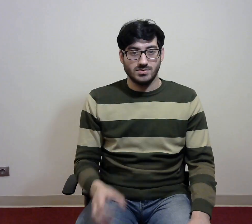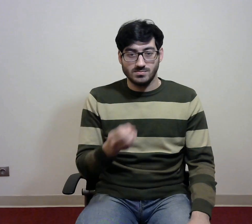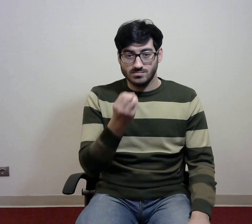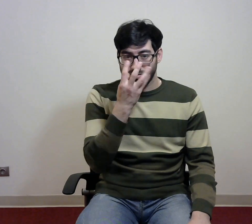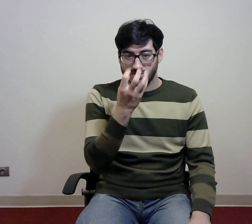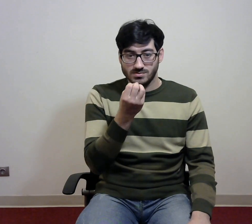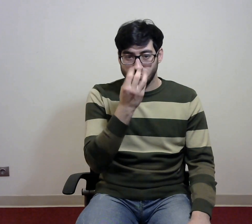bakı